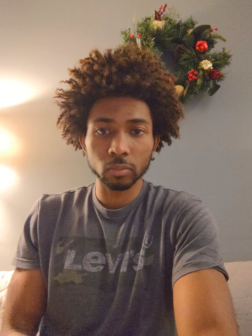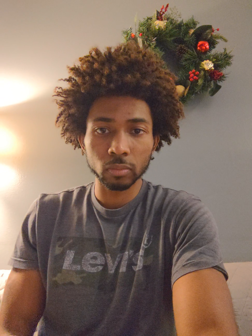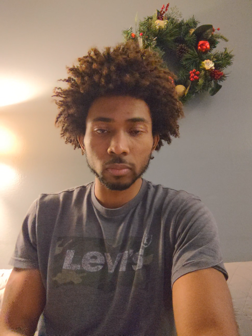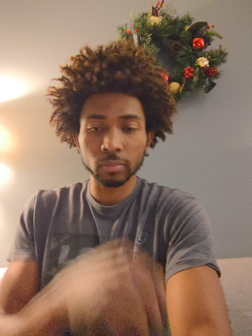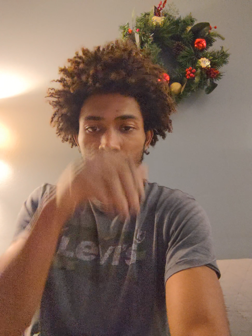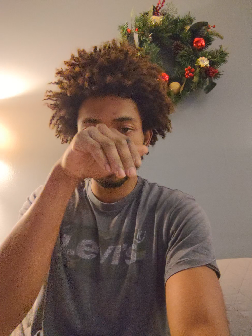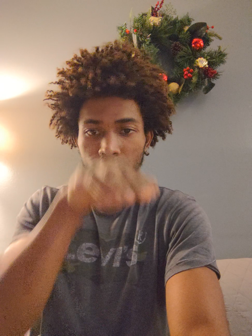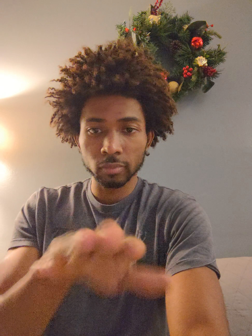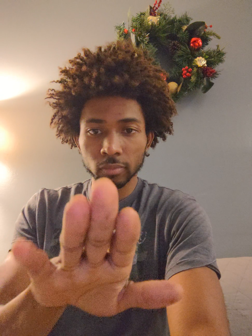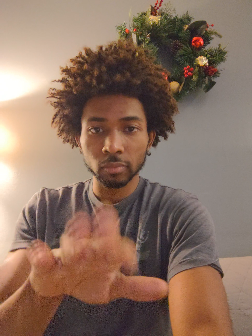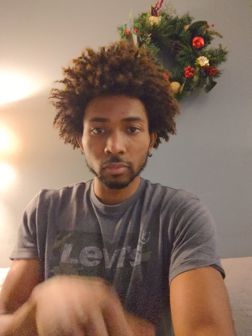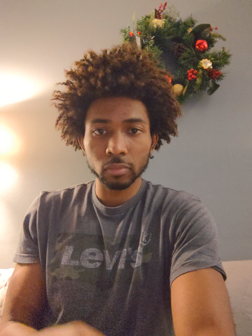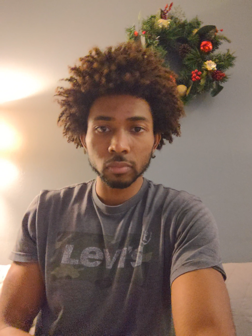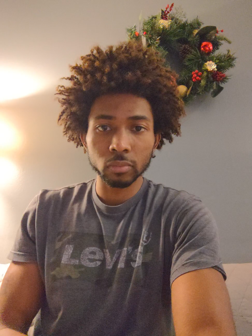elephant